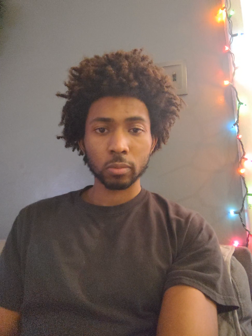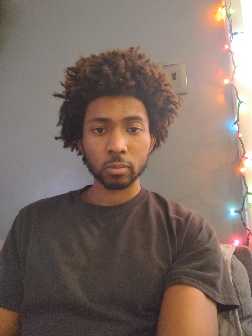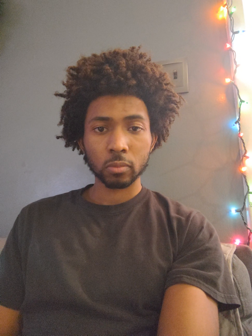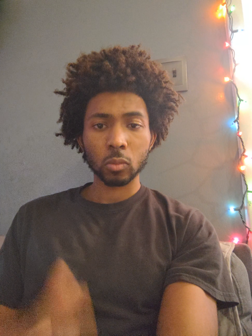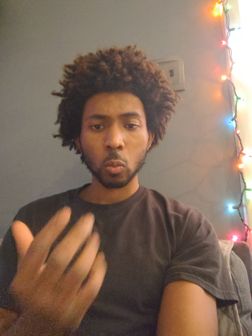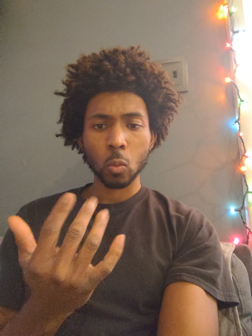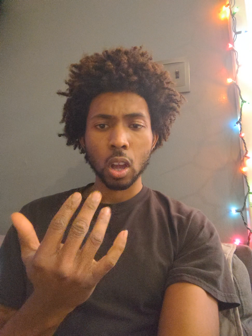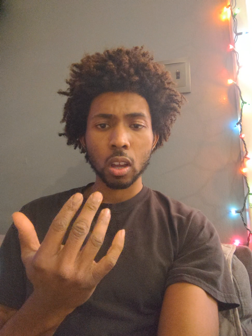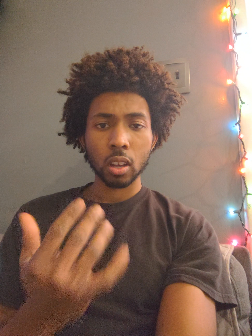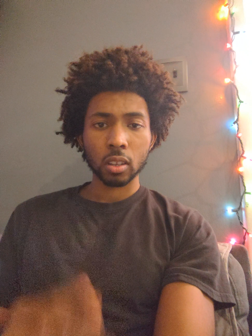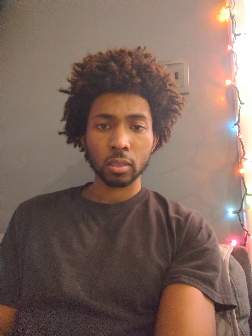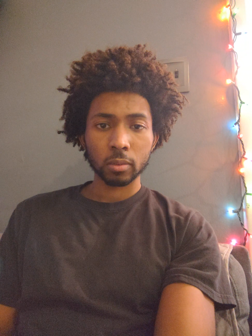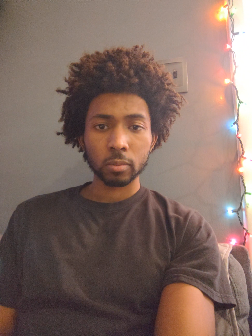wait